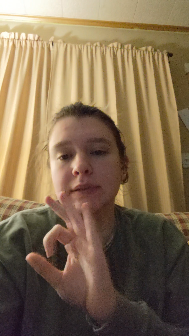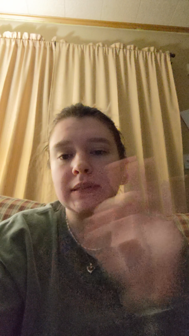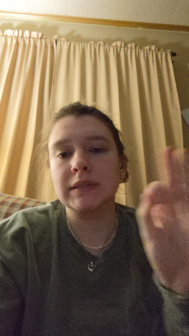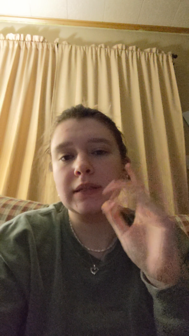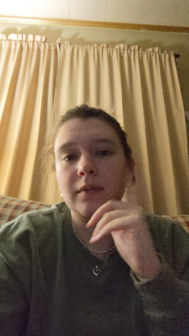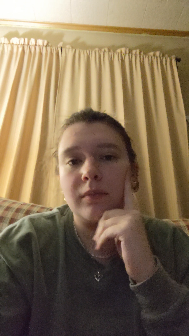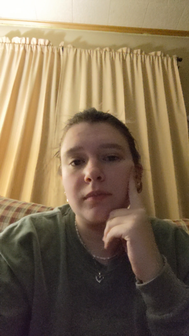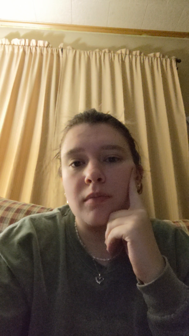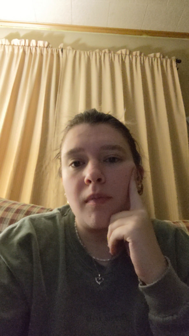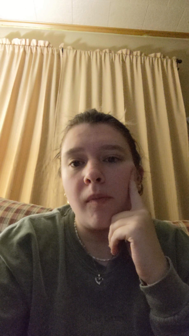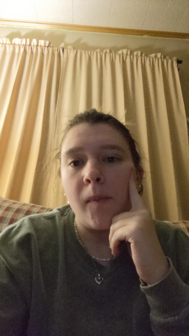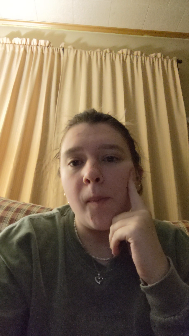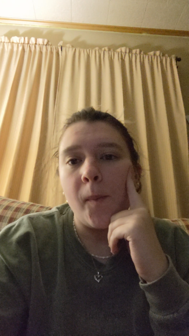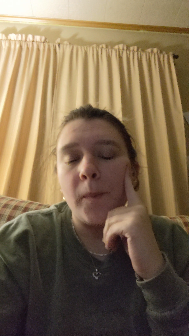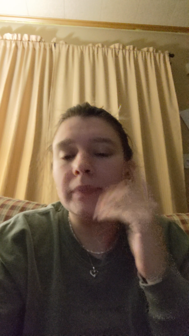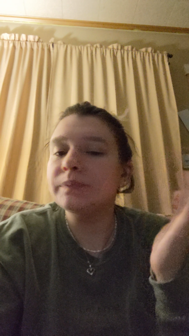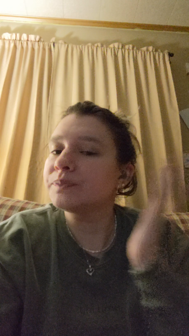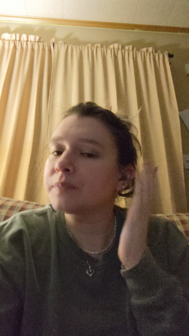pillow